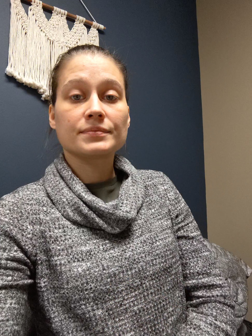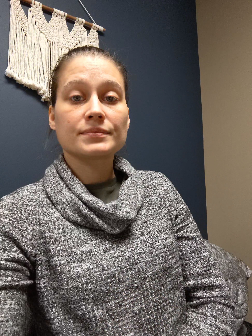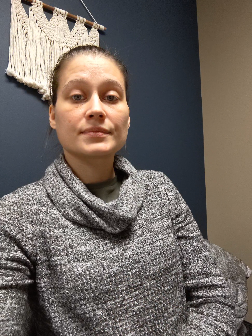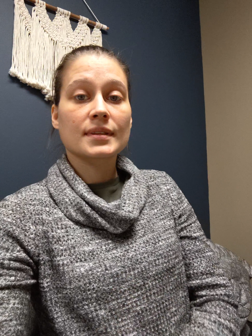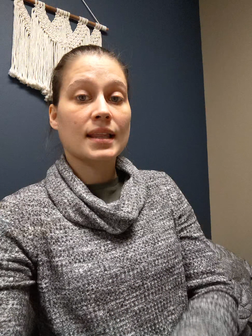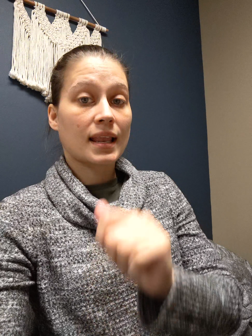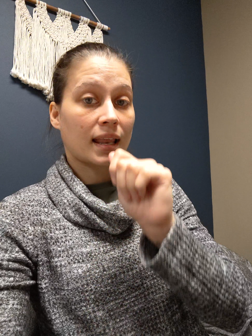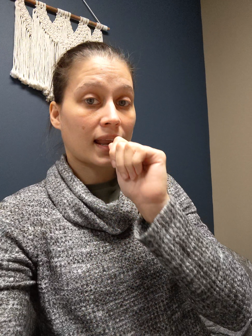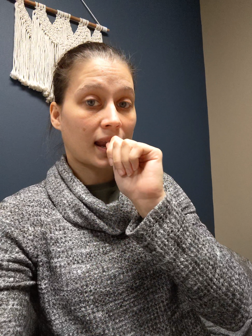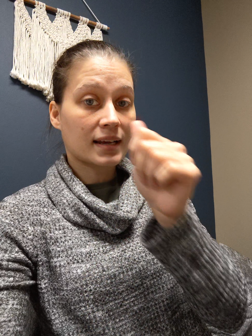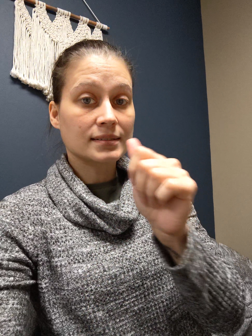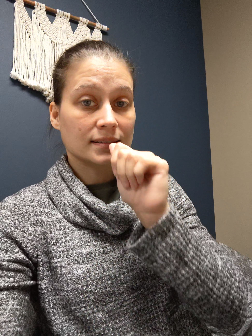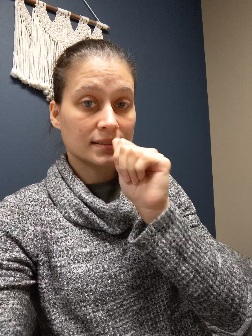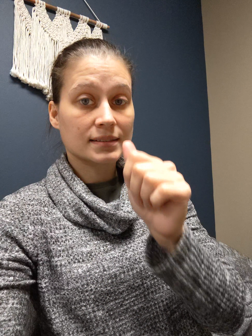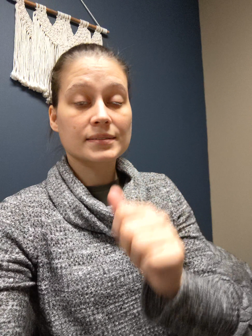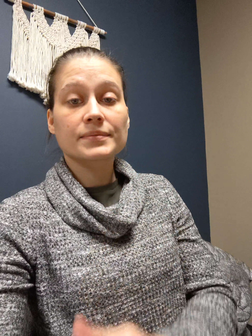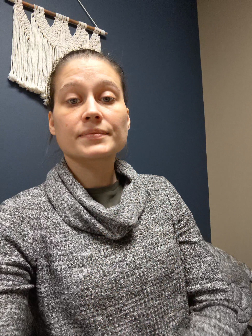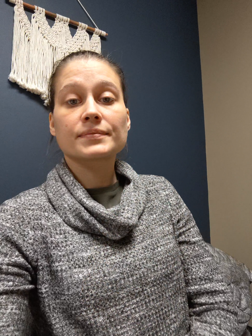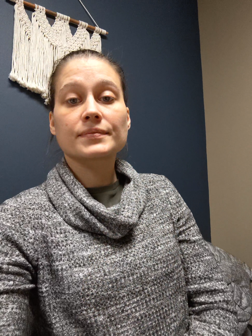nuts